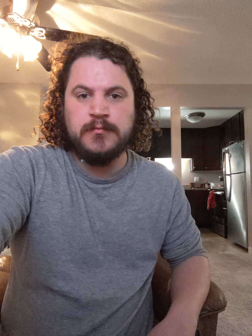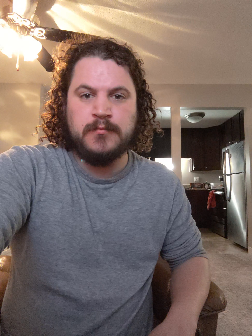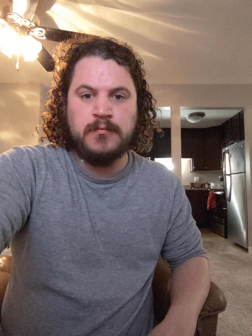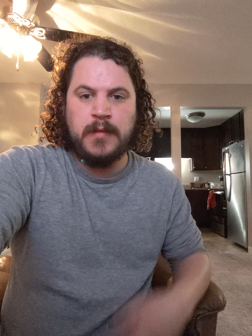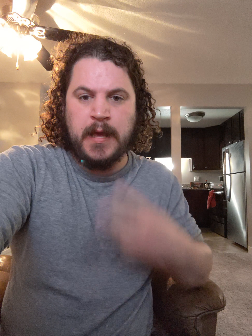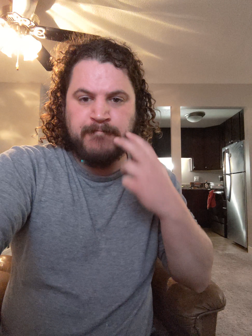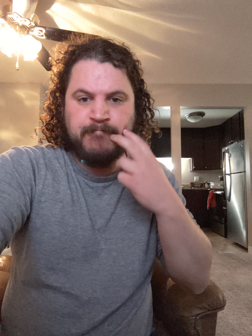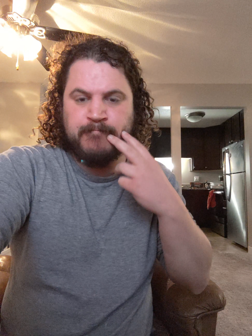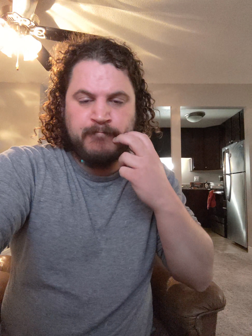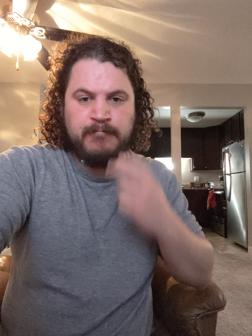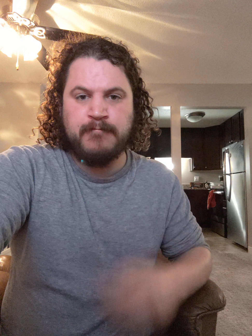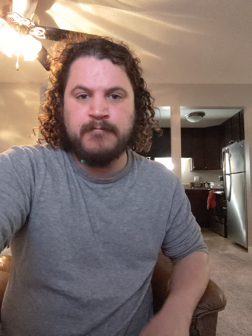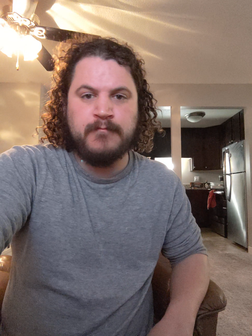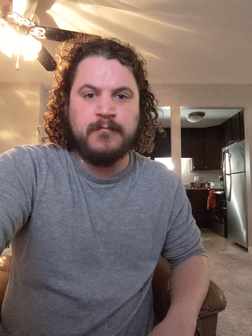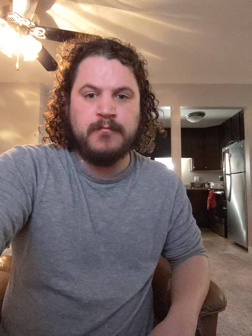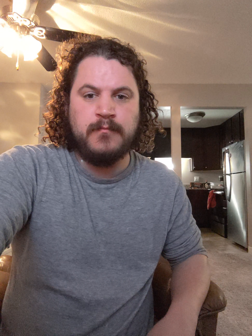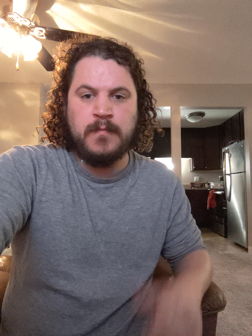gum